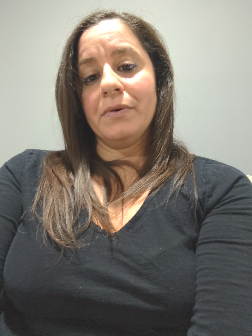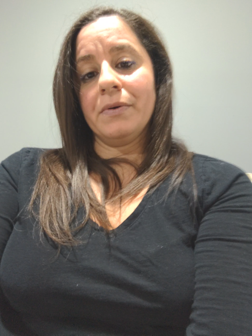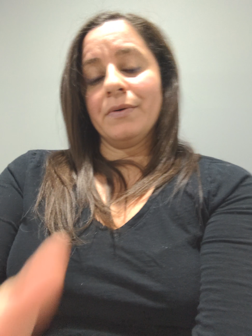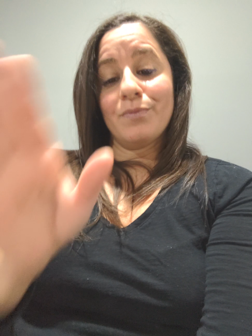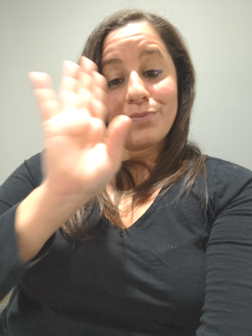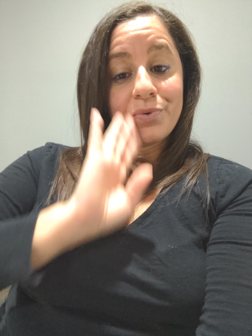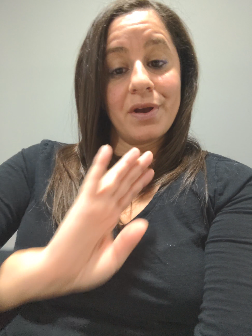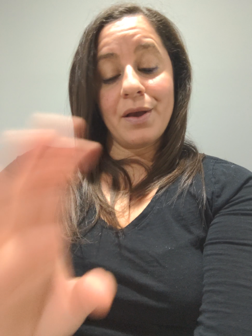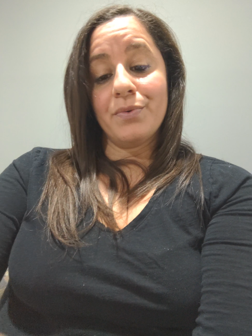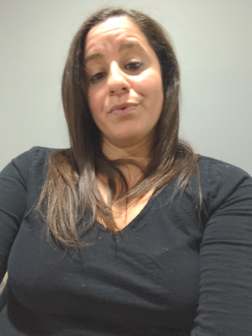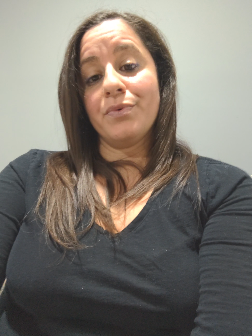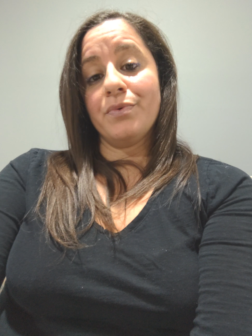brown